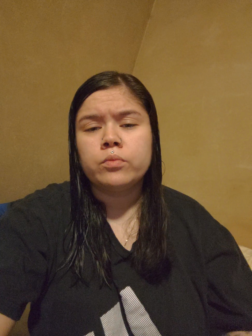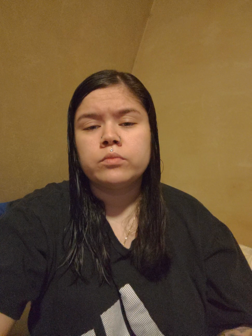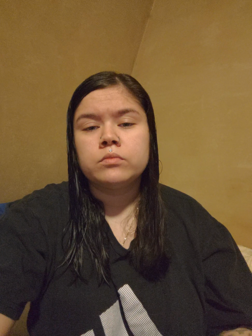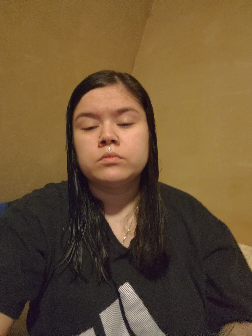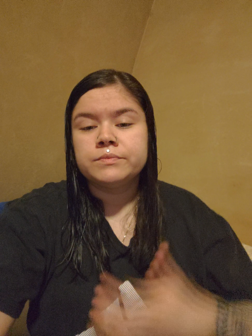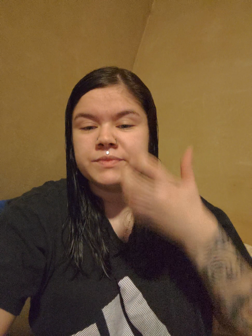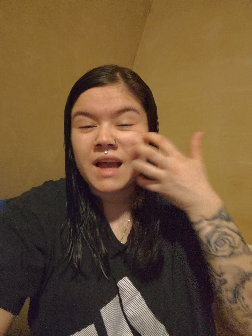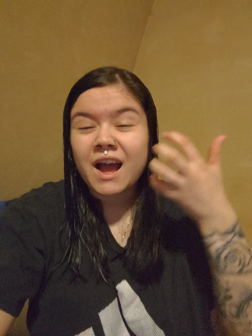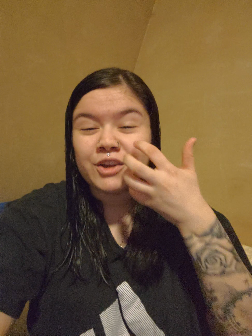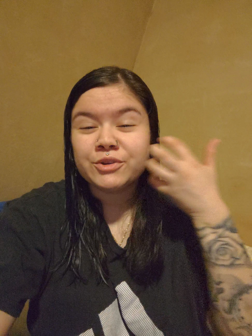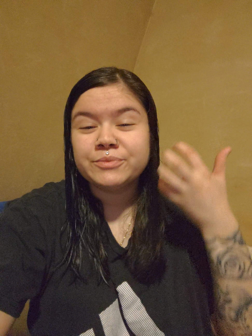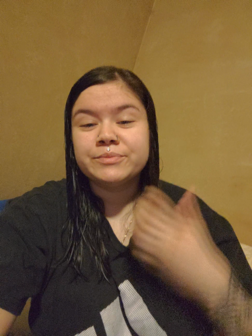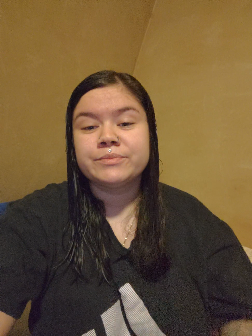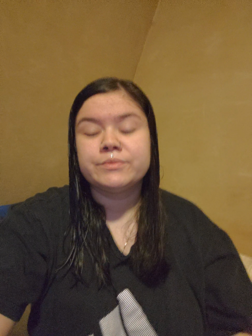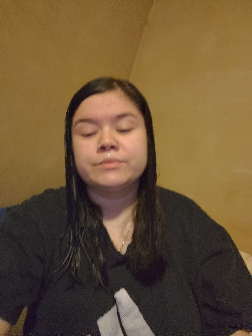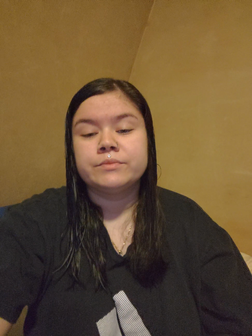tiger